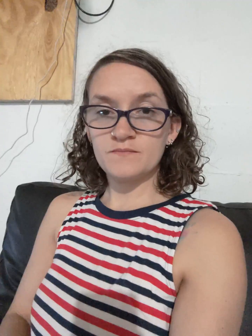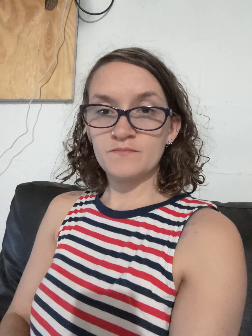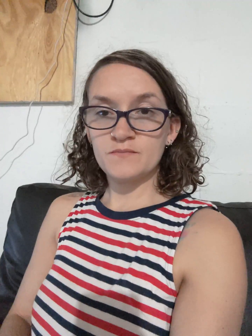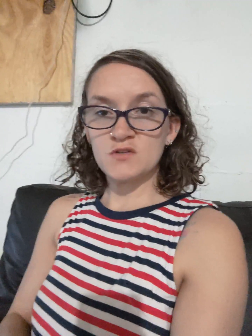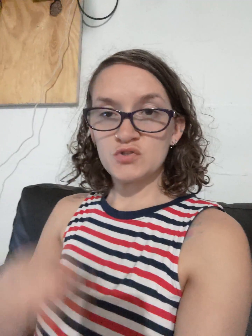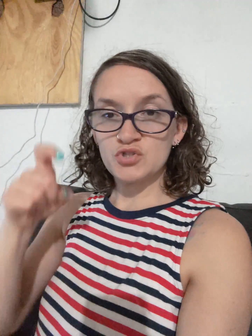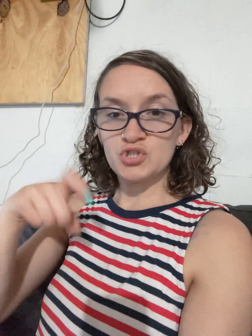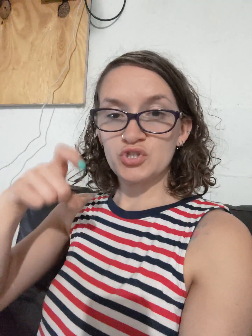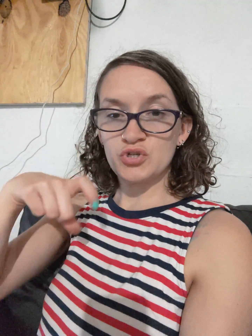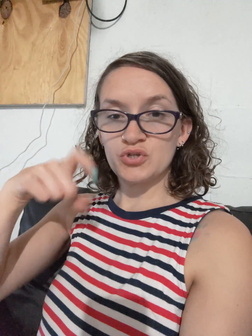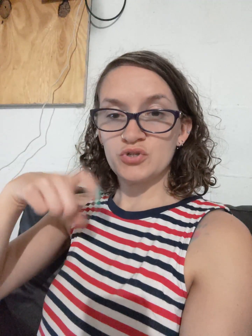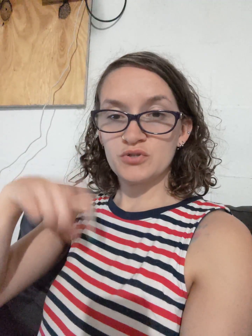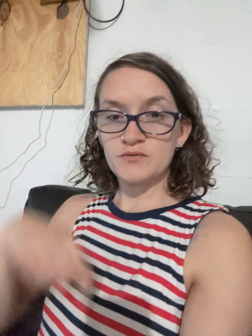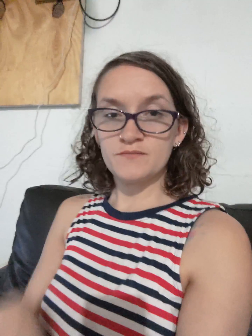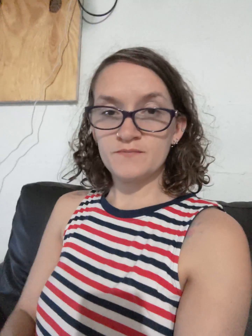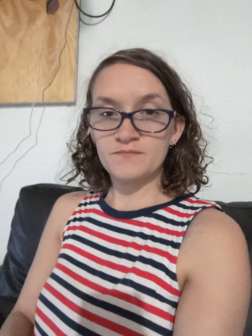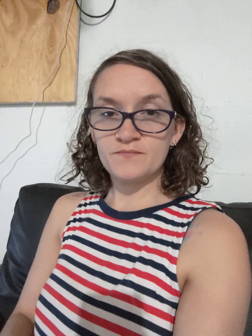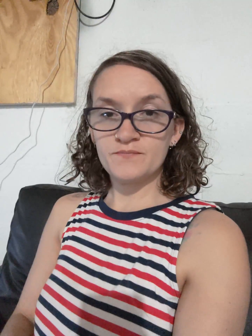should